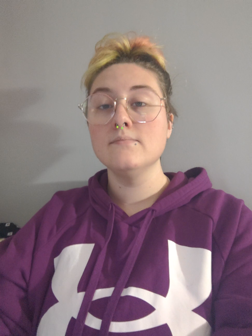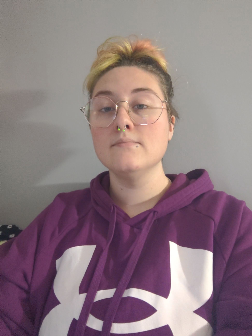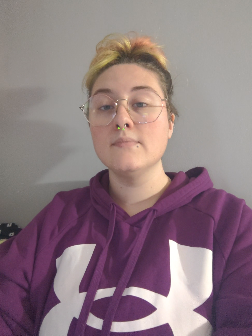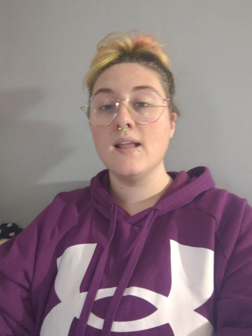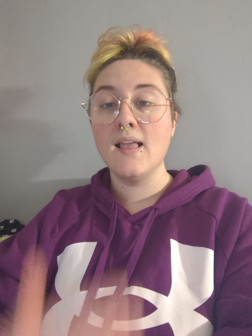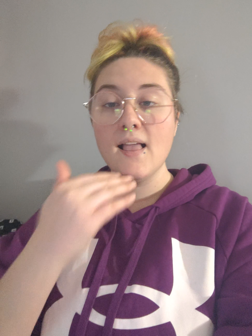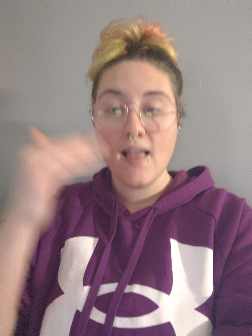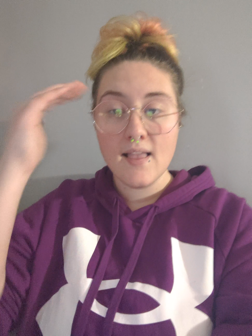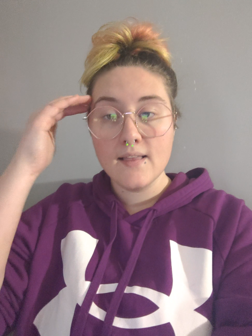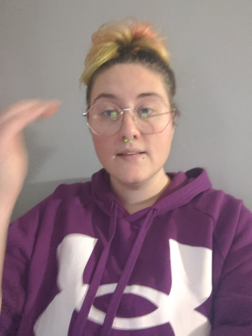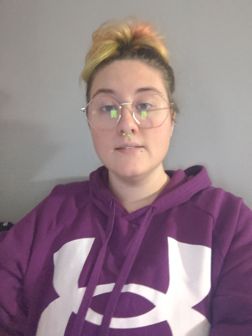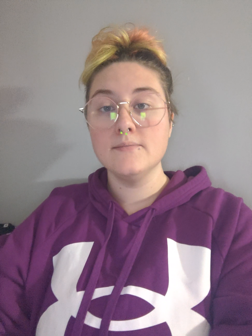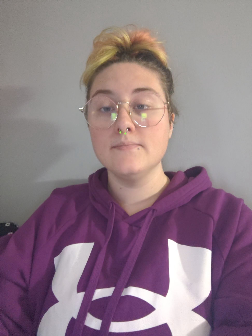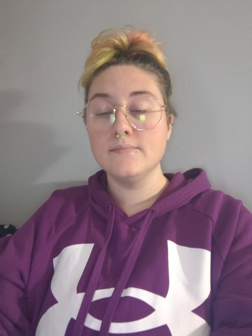head